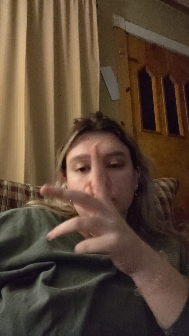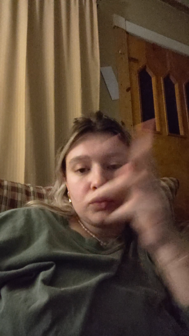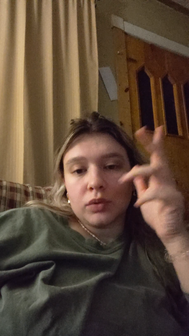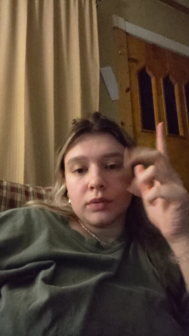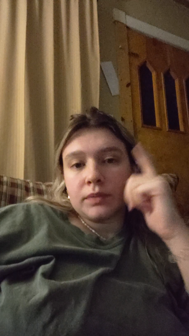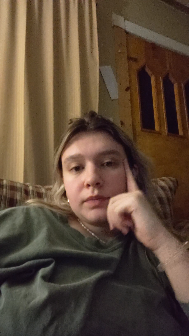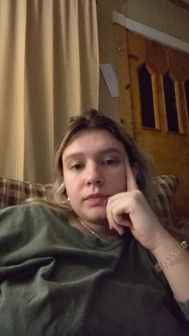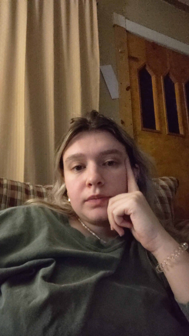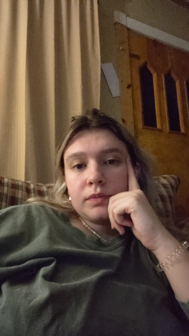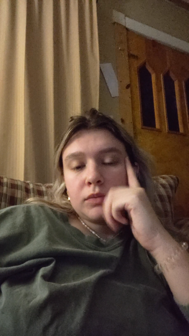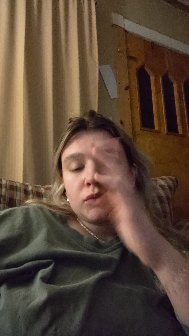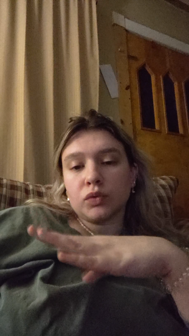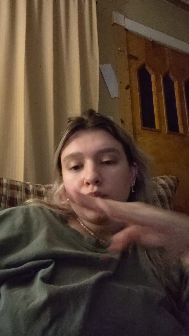children